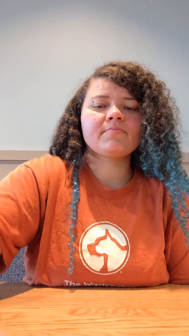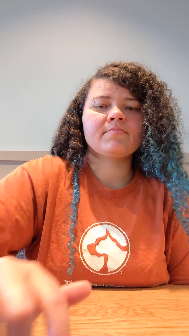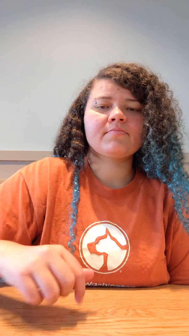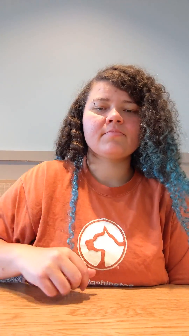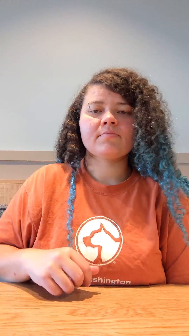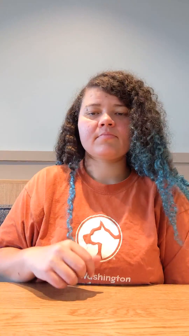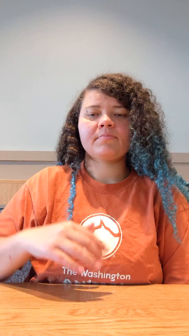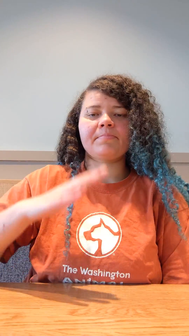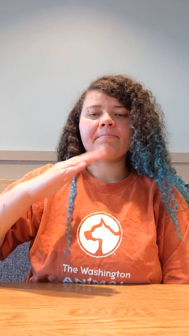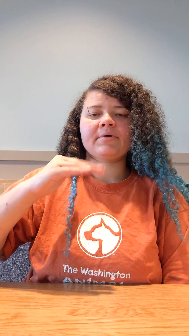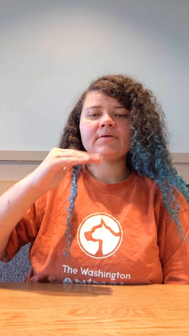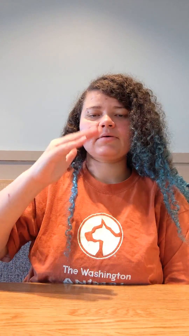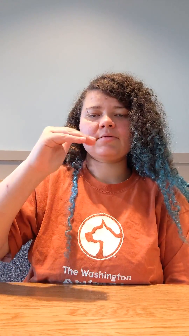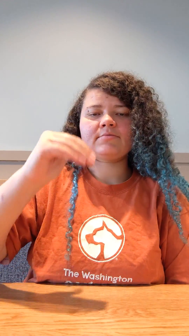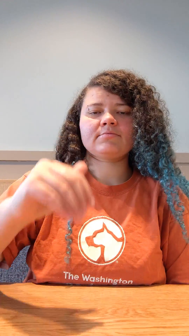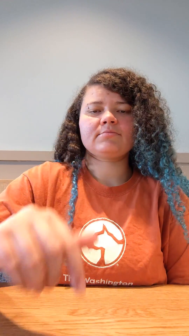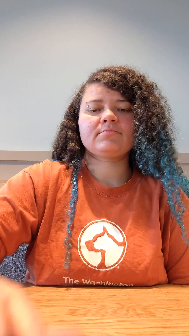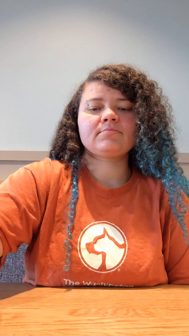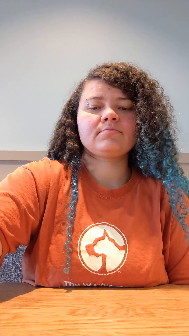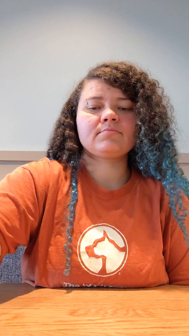build